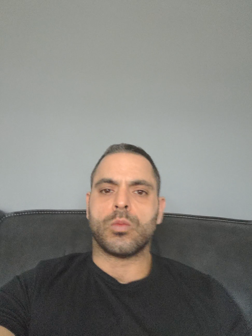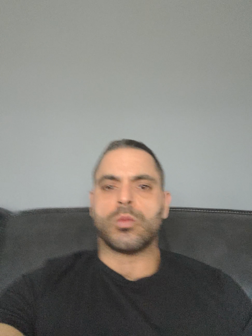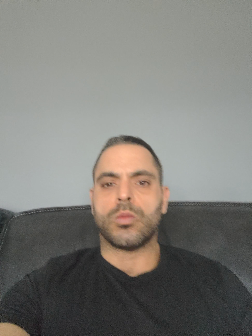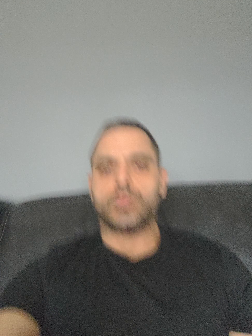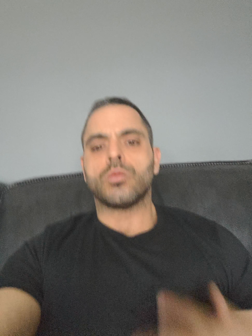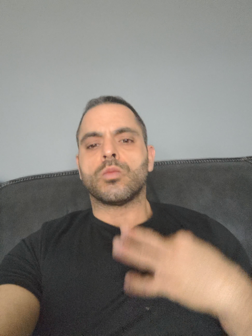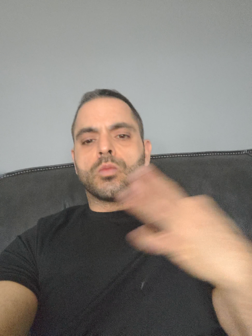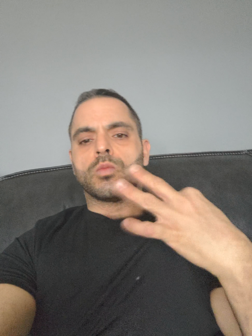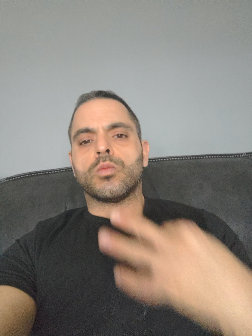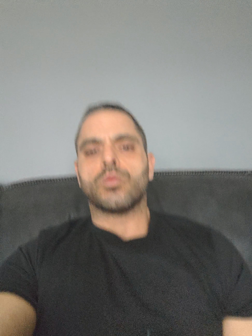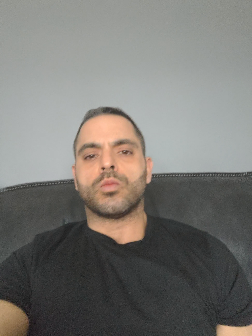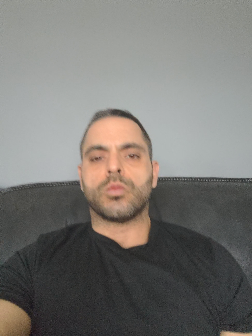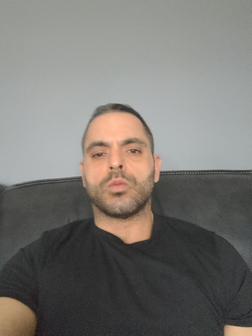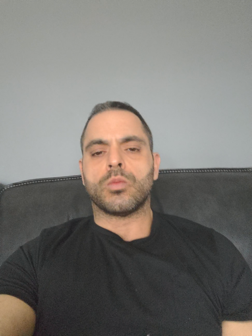shirt